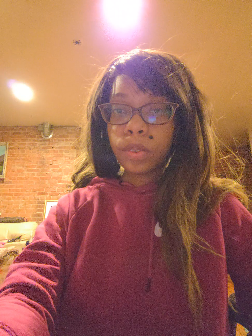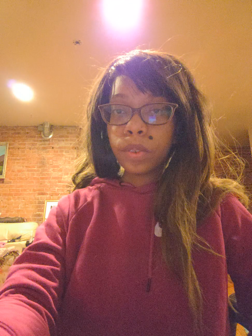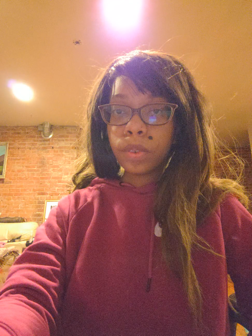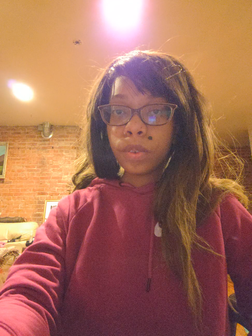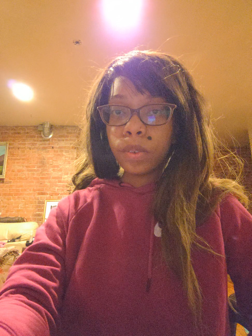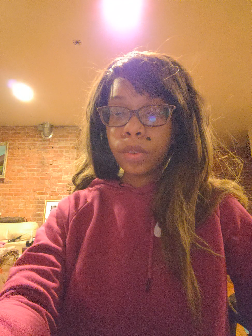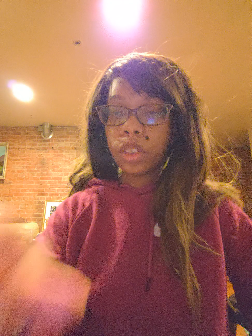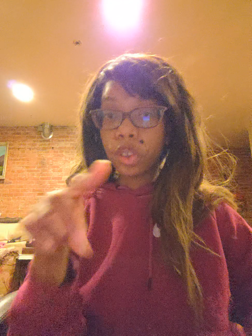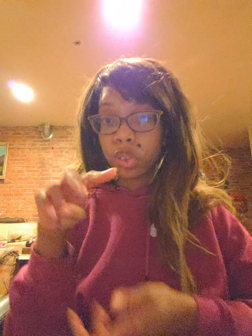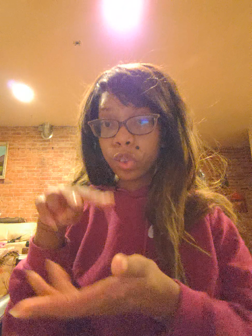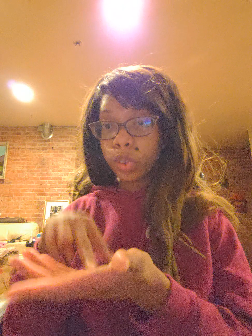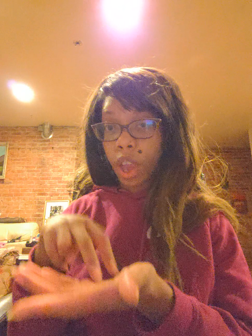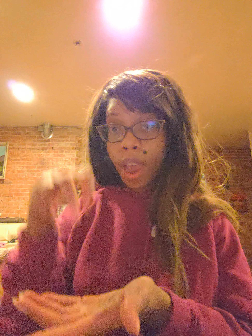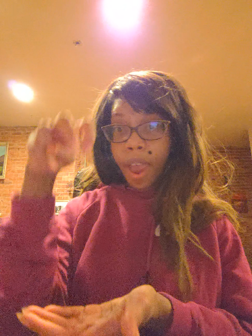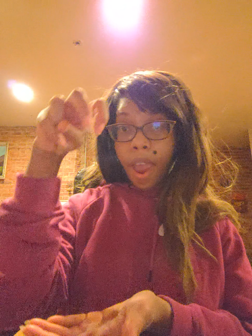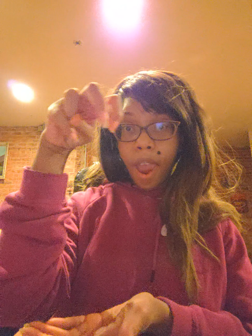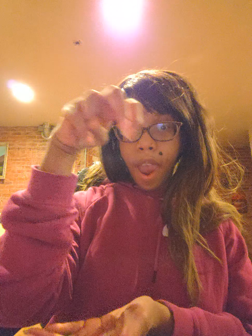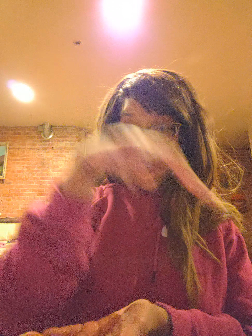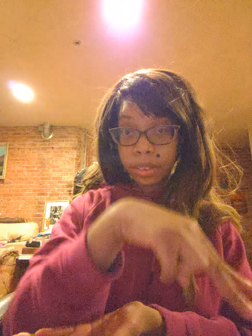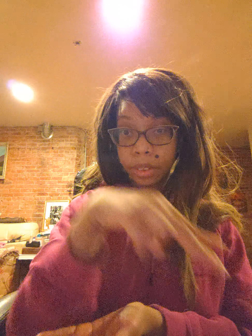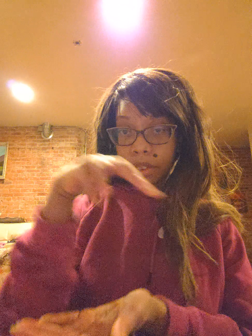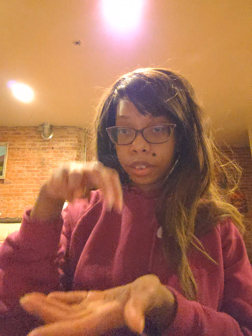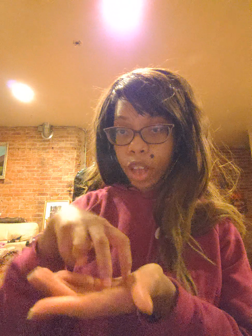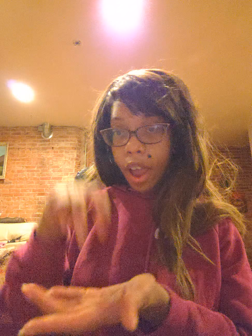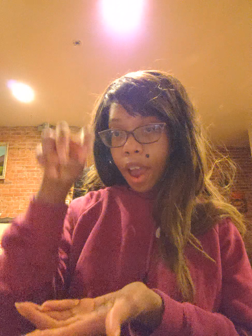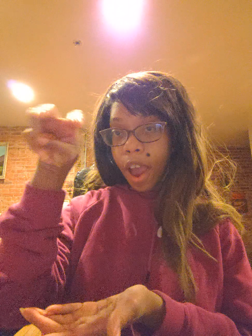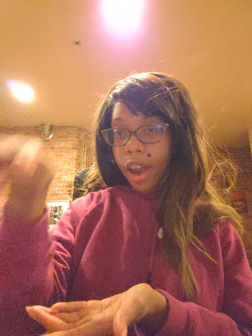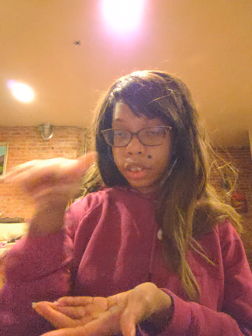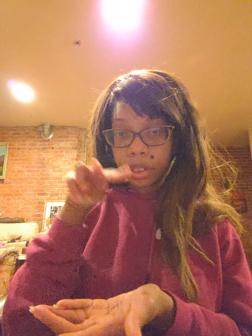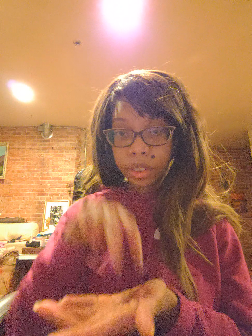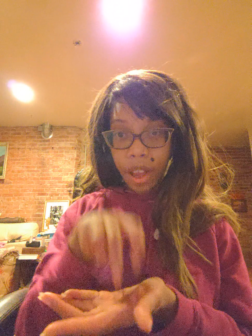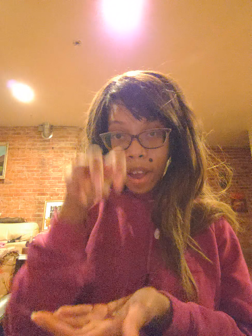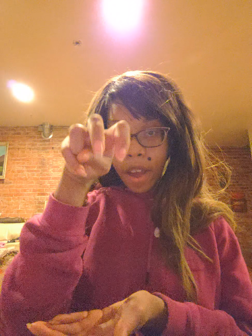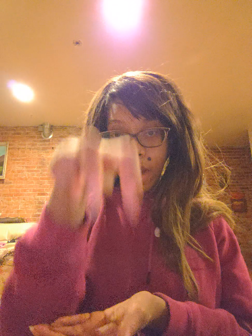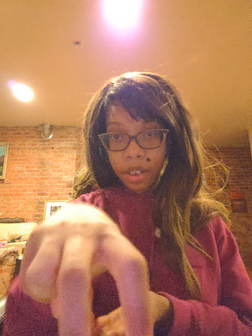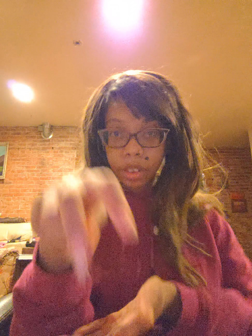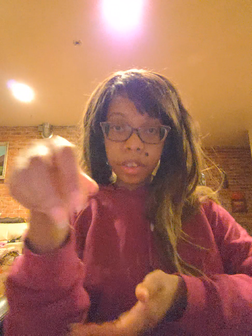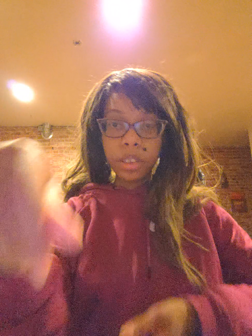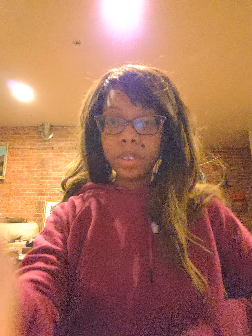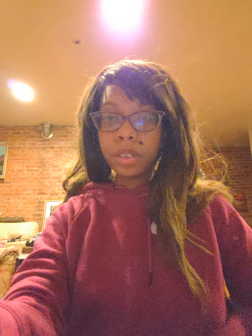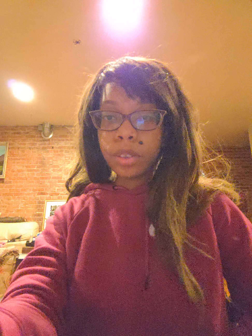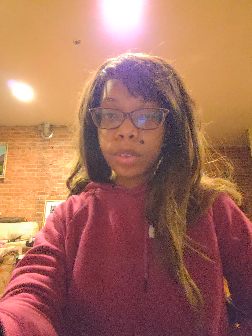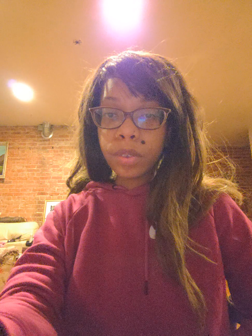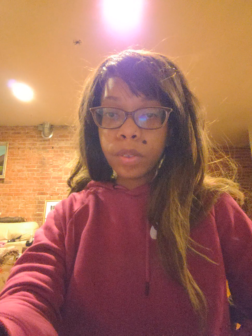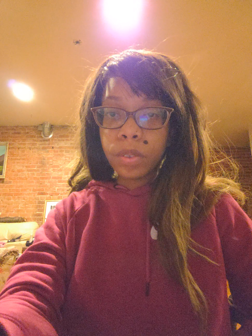jump